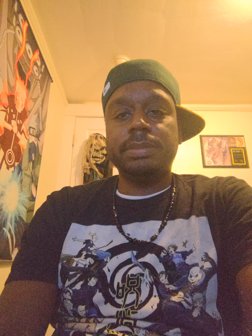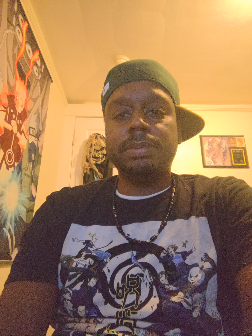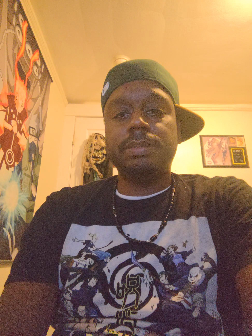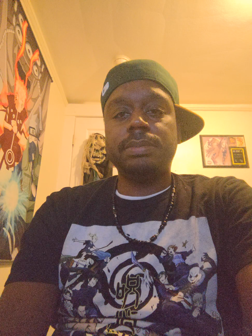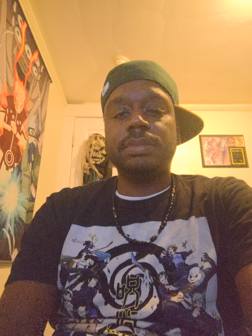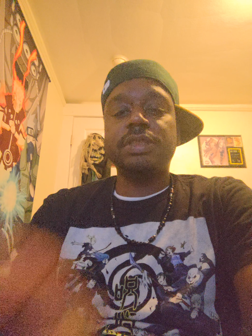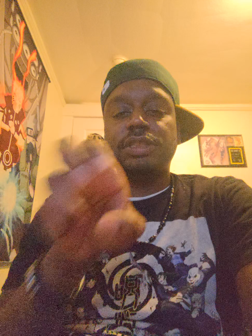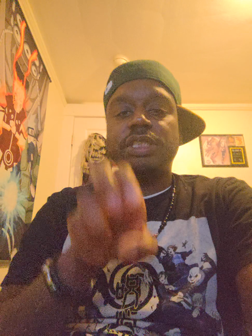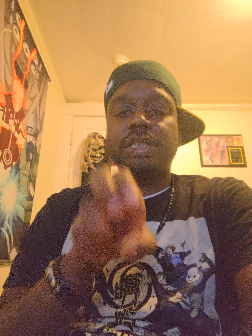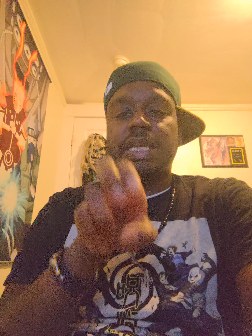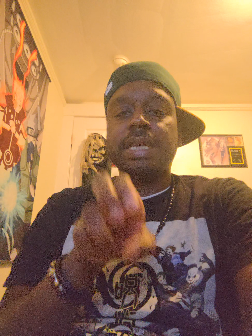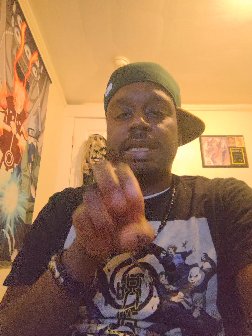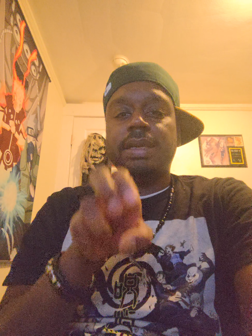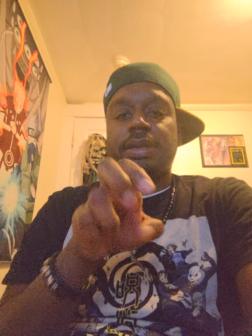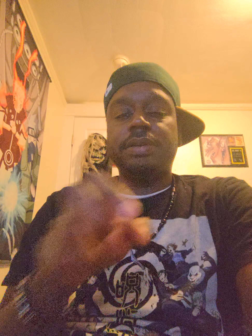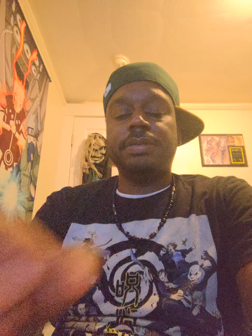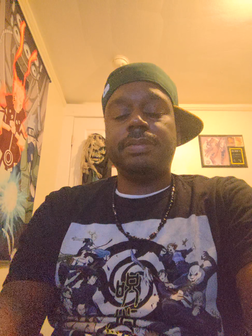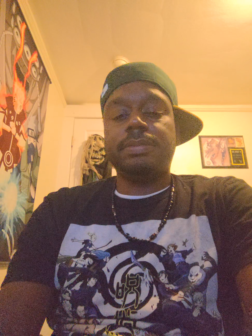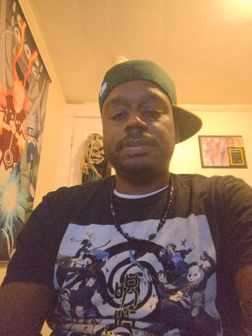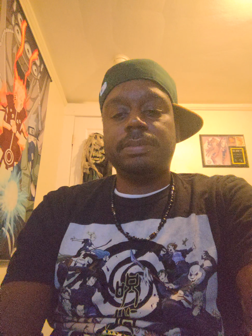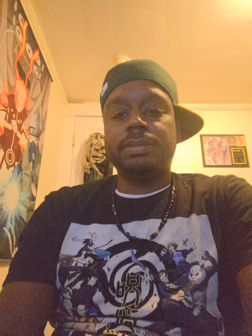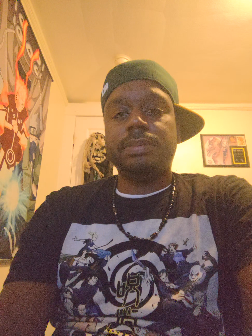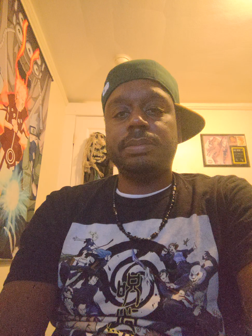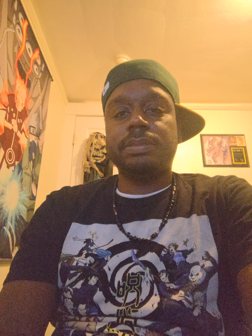chair